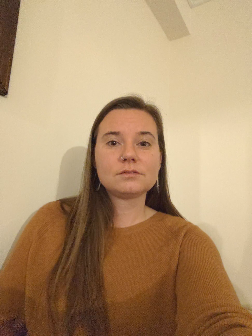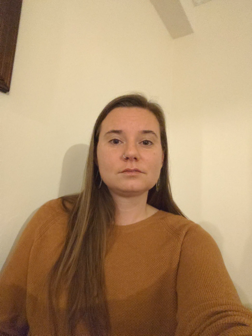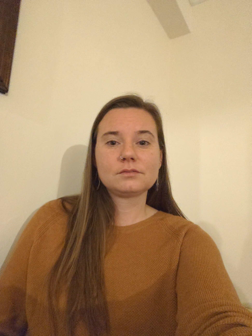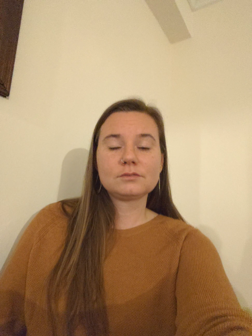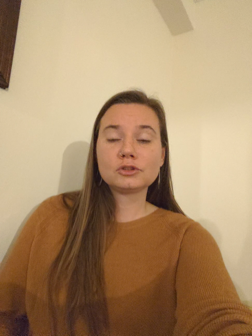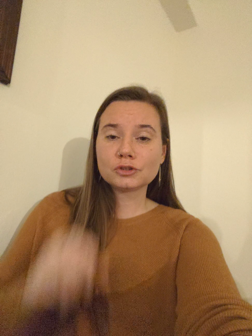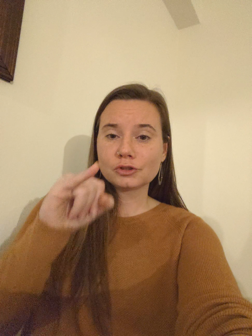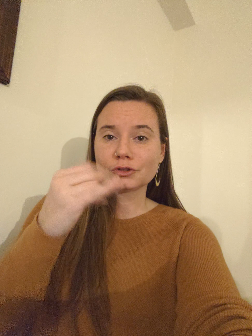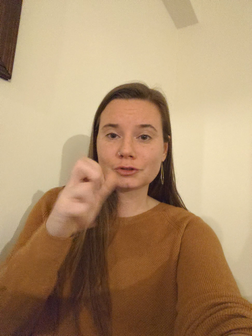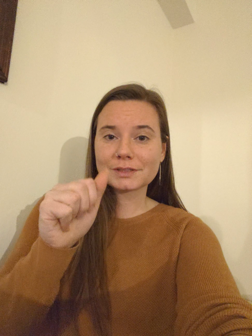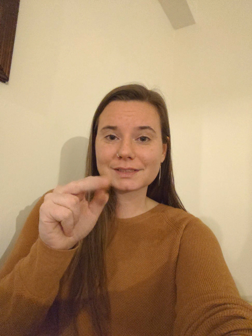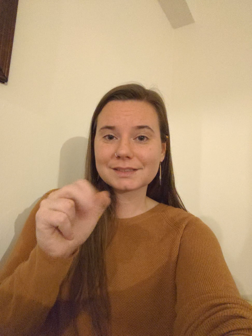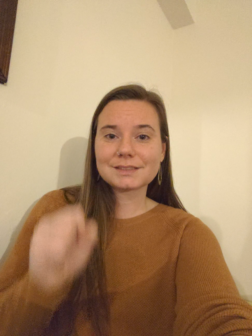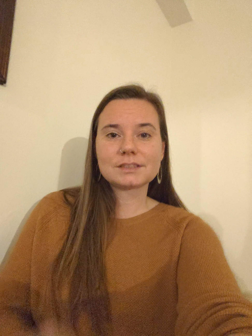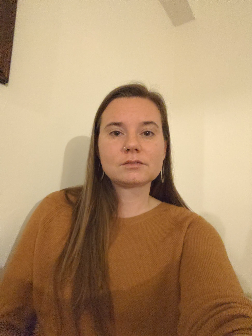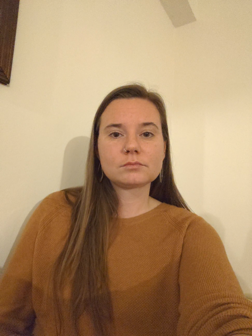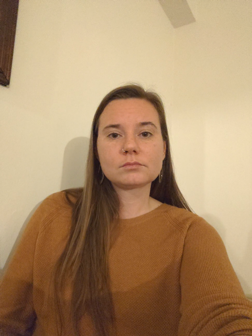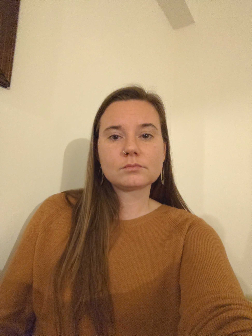jeans